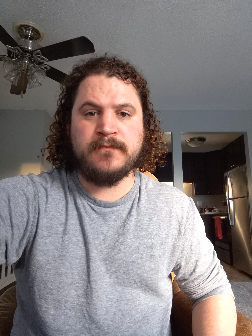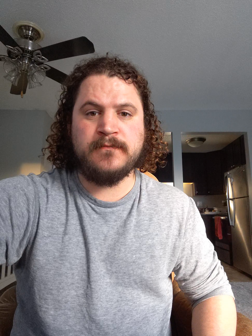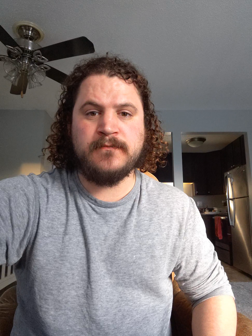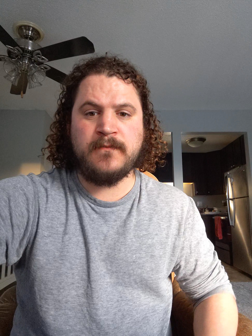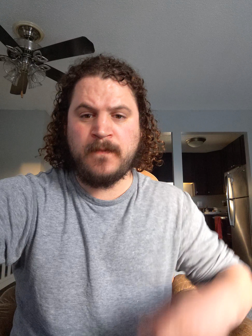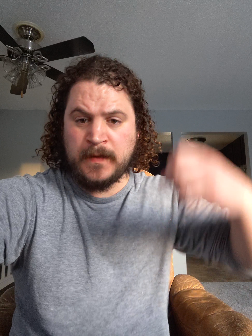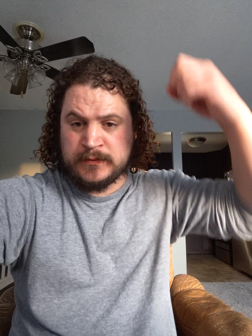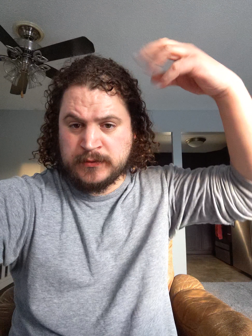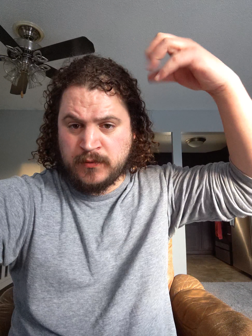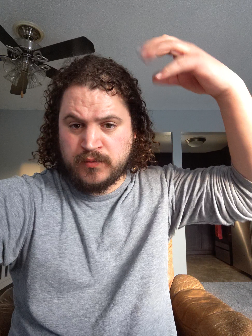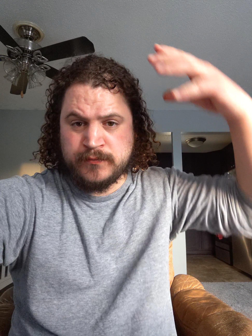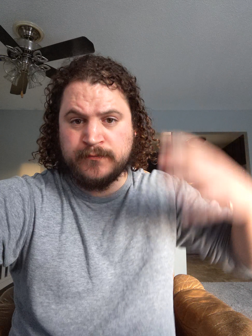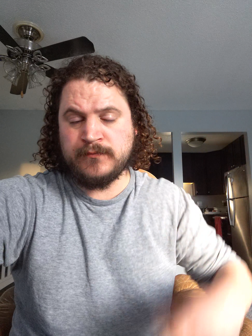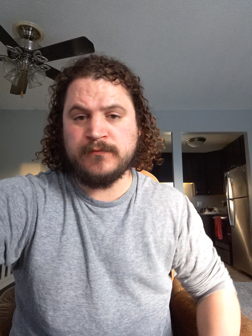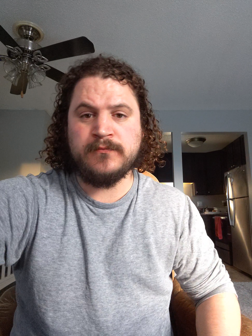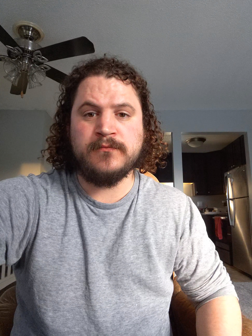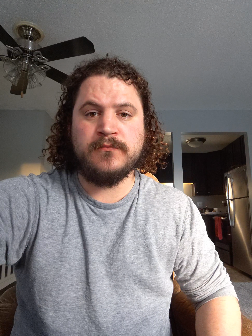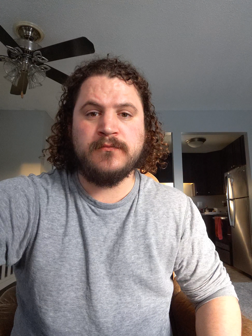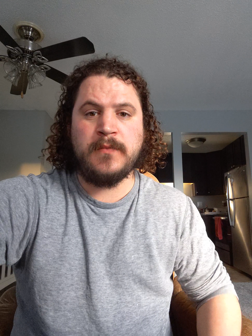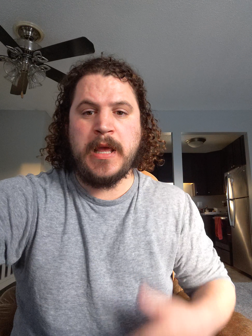shower